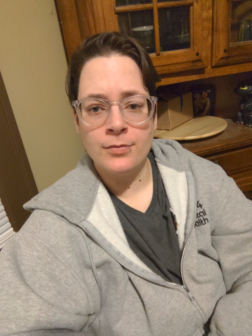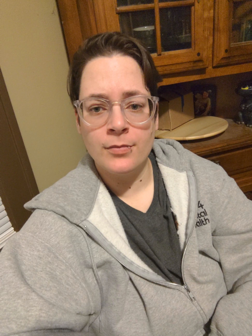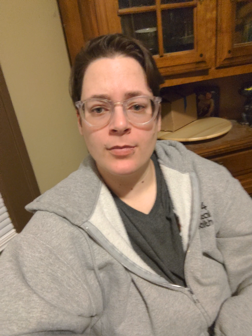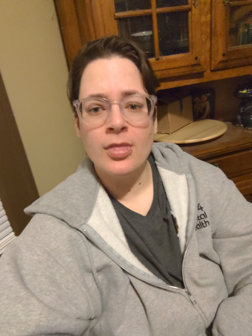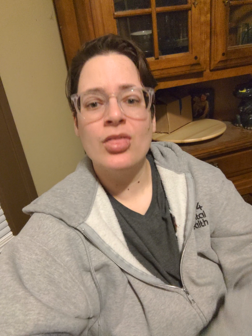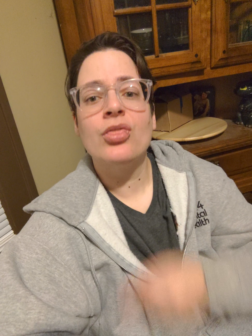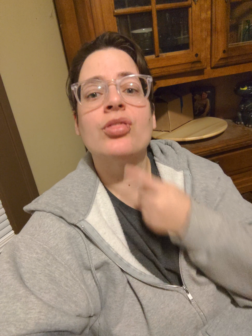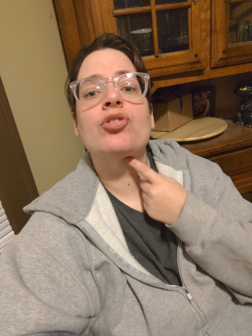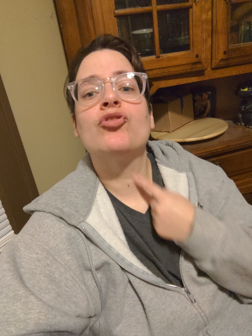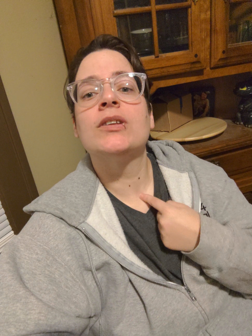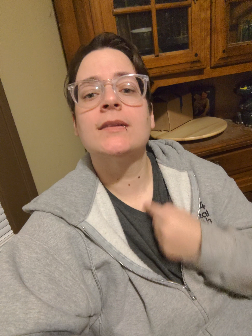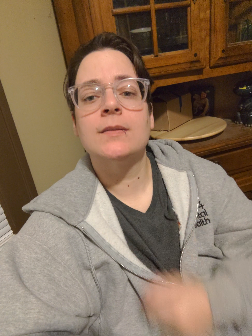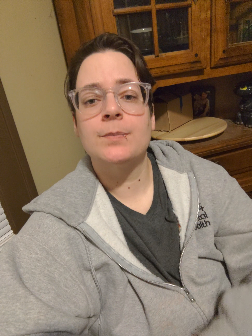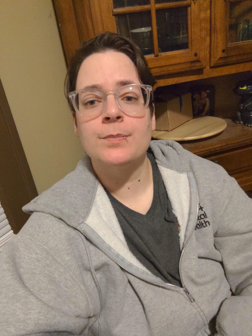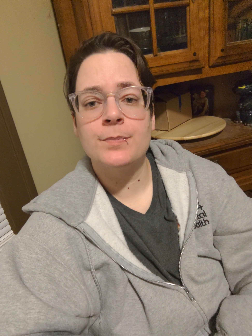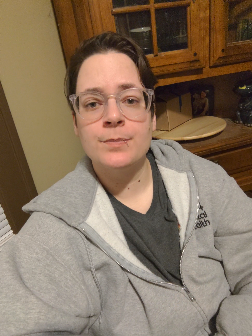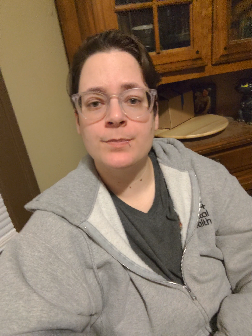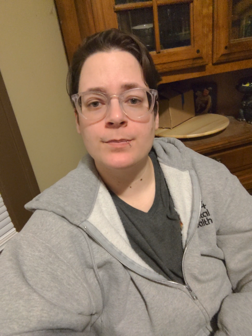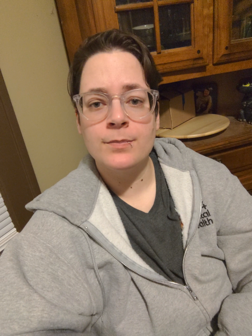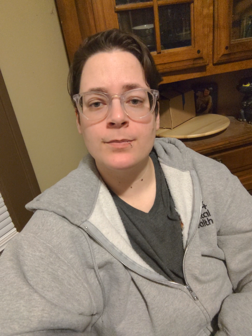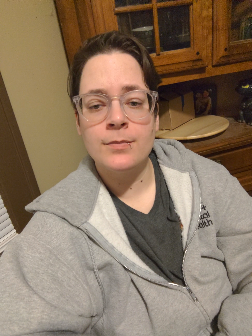thirsty